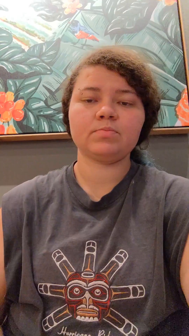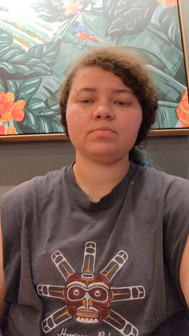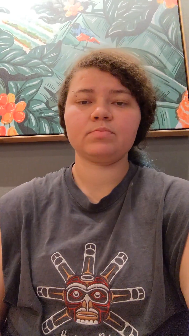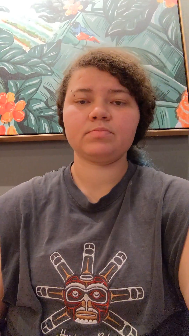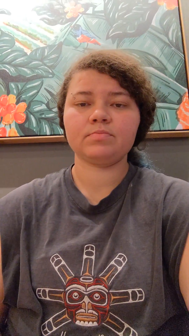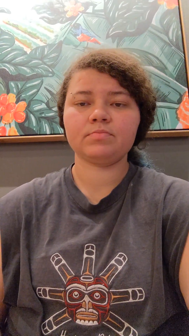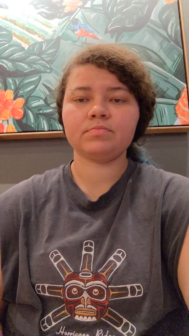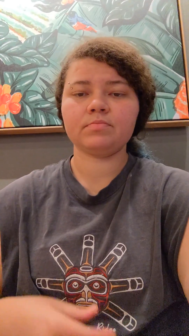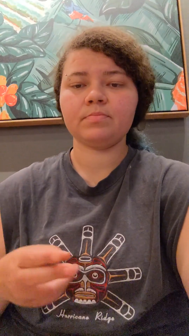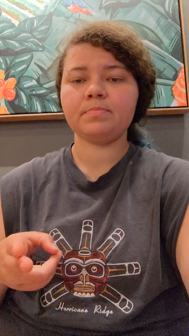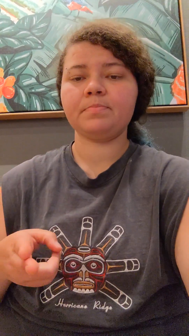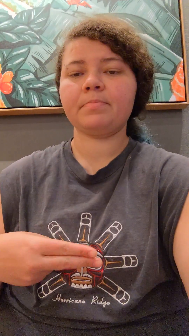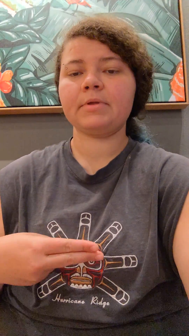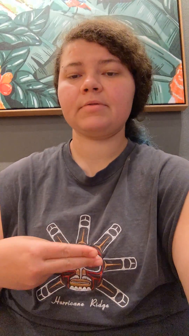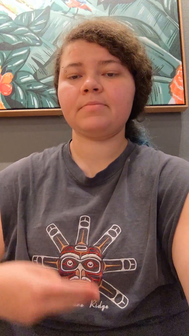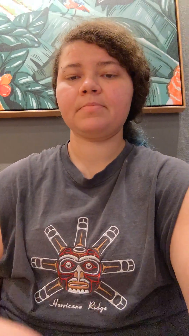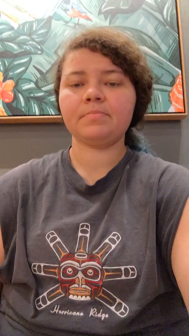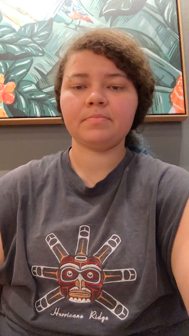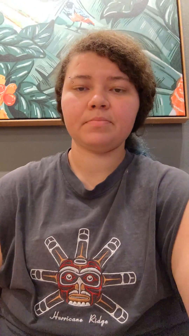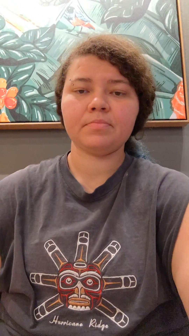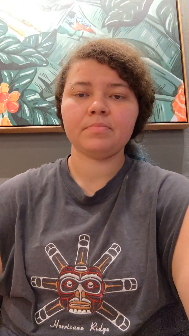belt